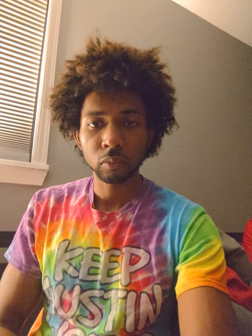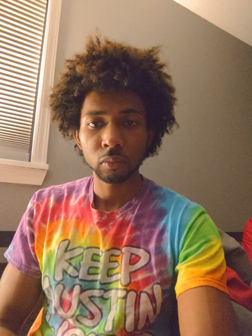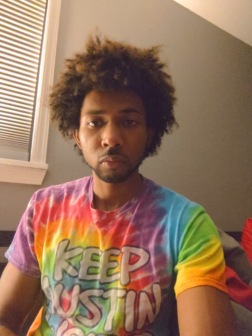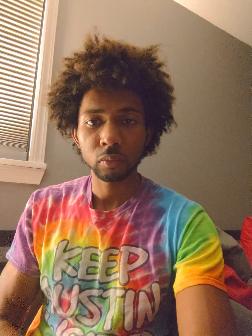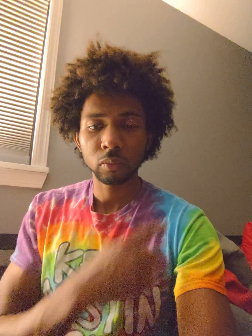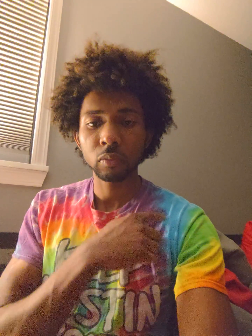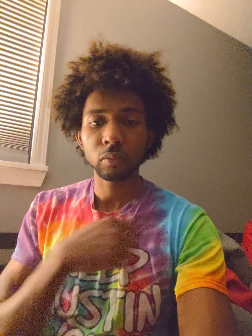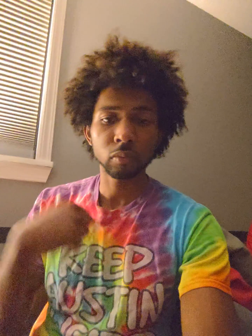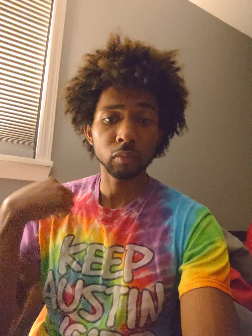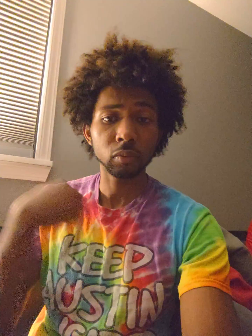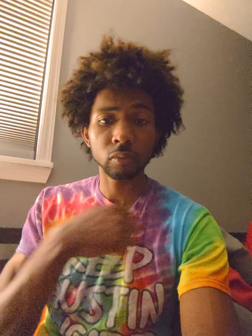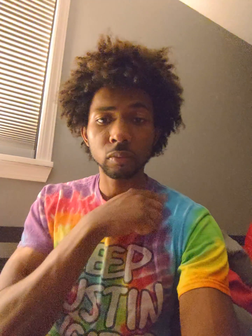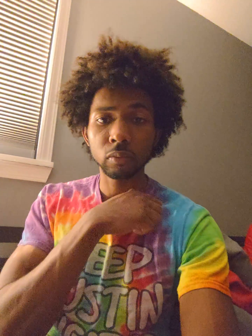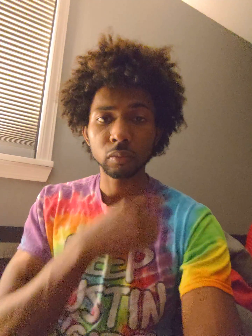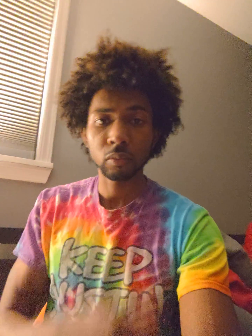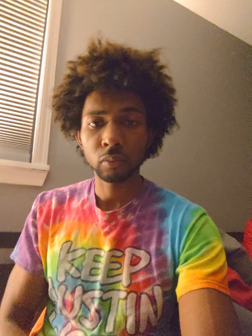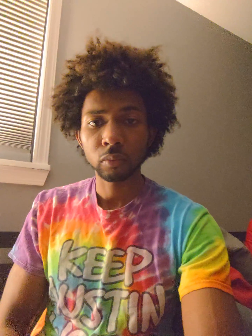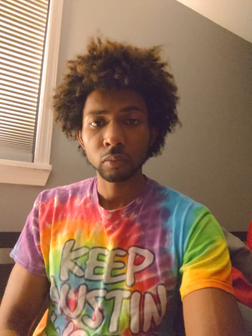bib